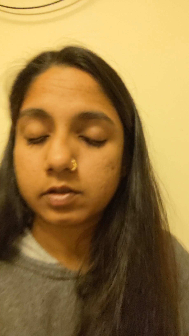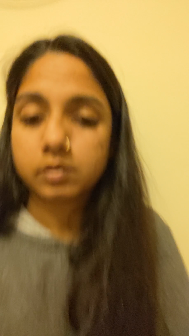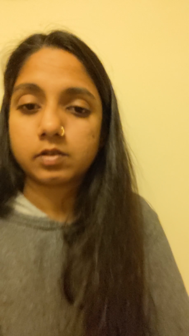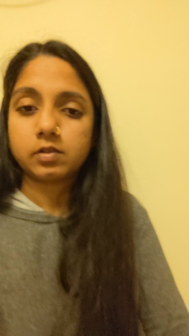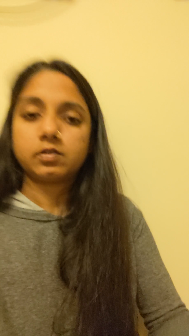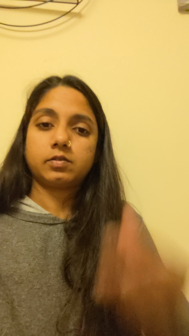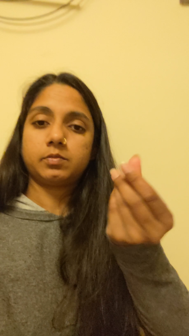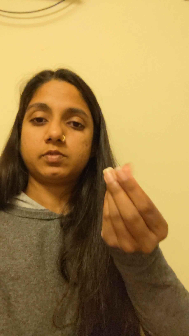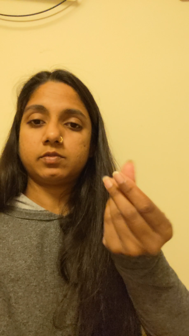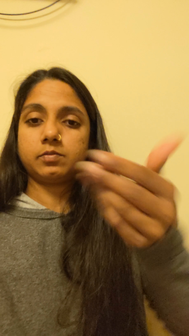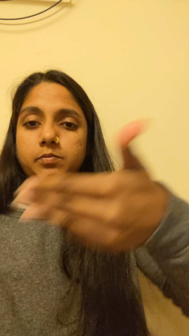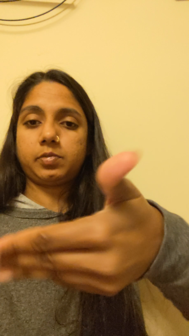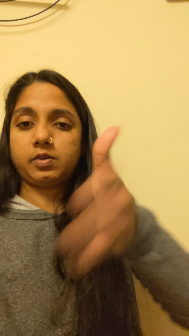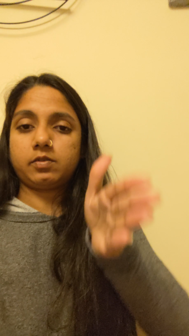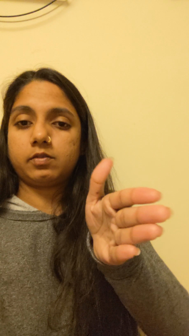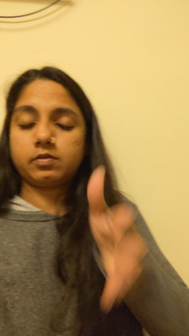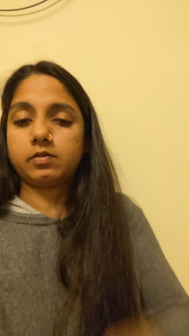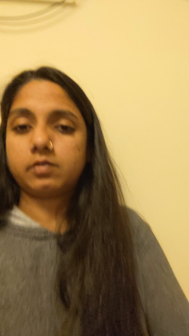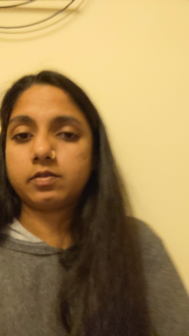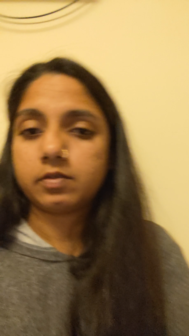sandbox